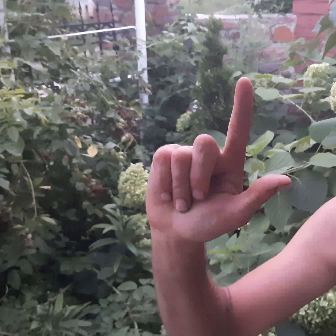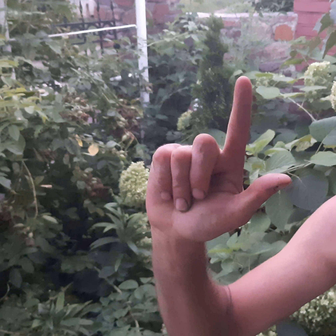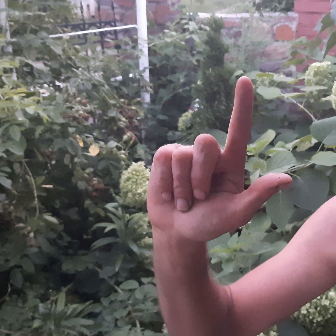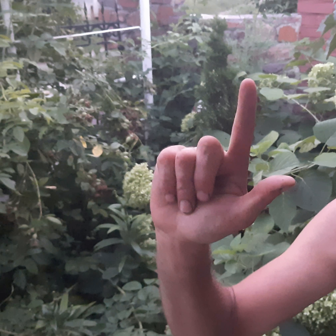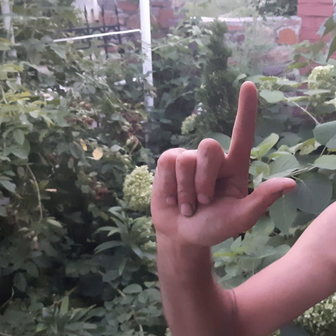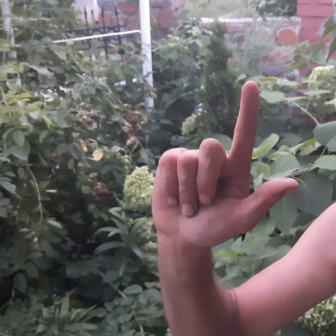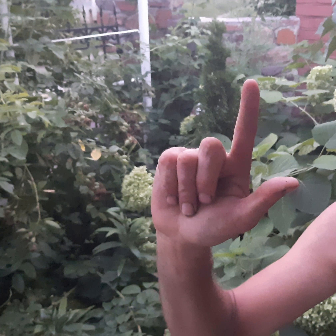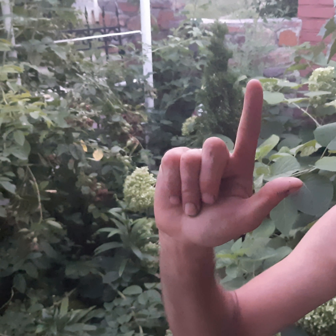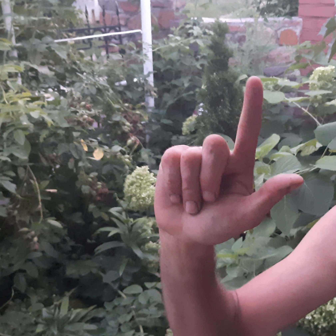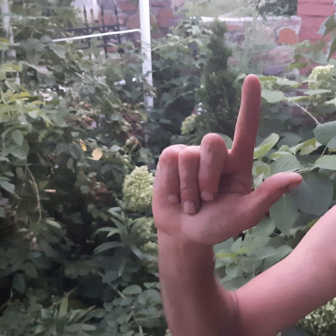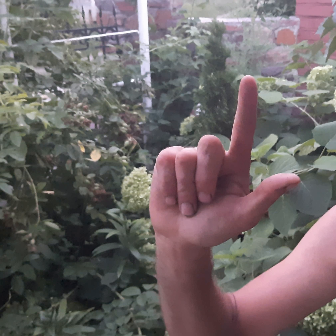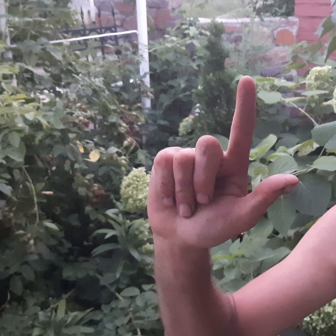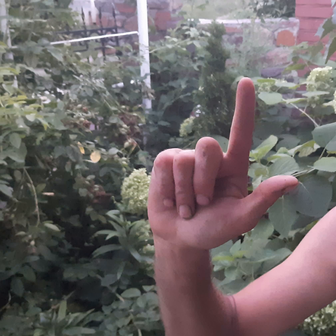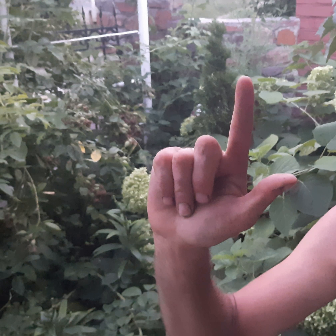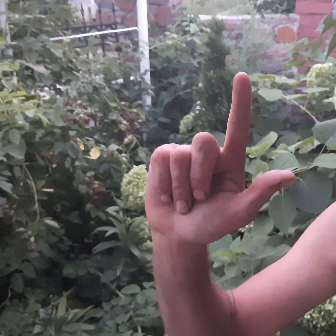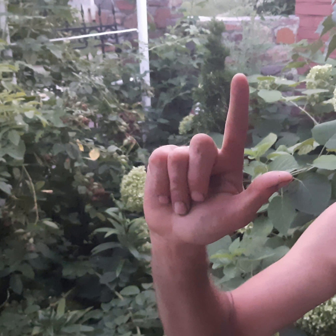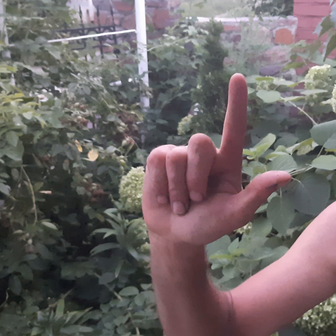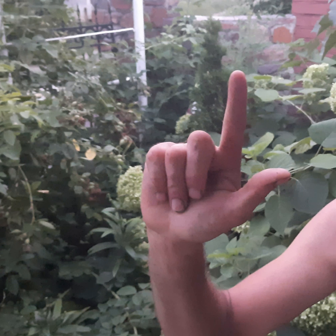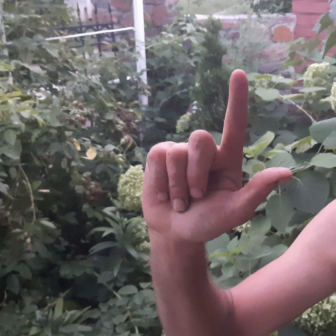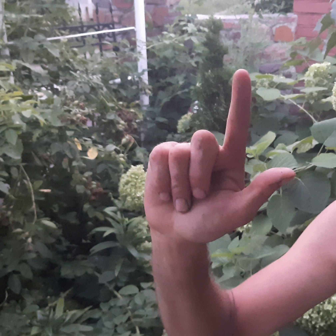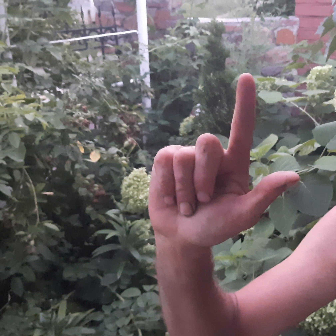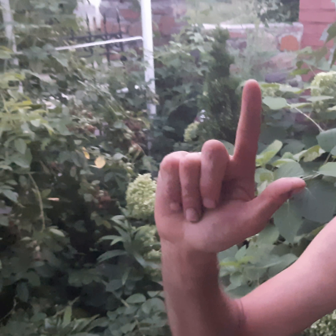Ь